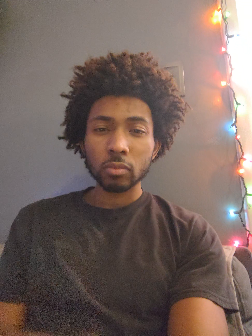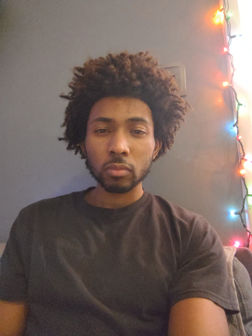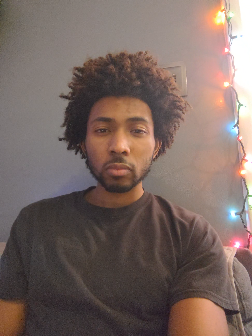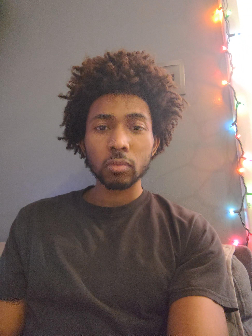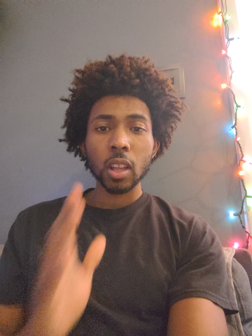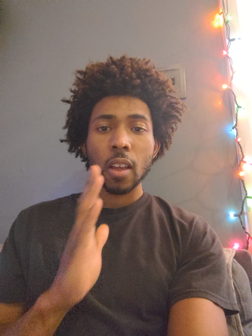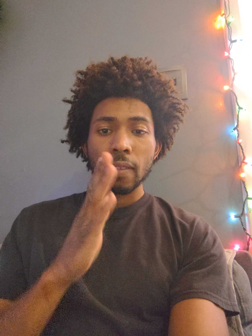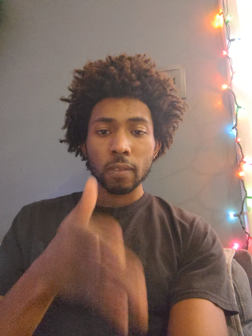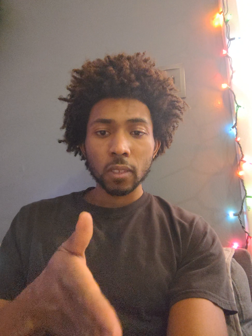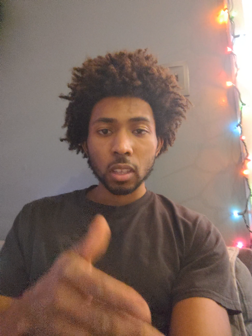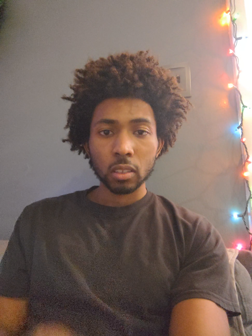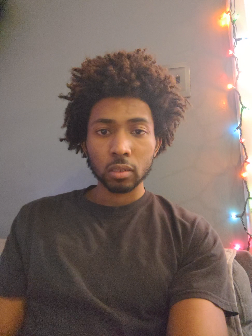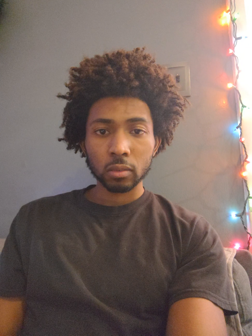after